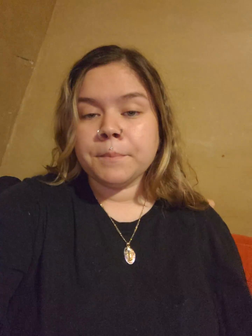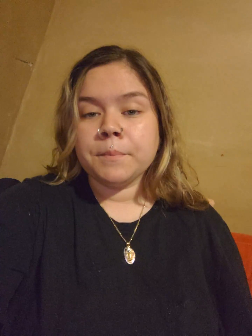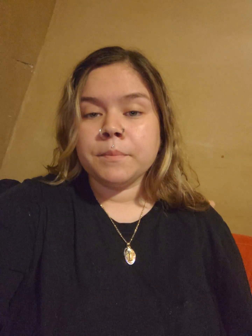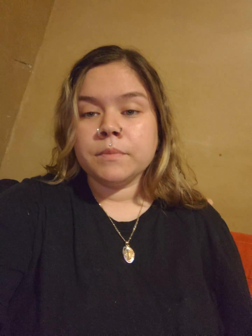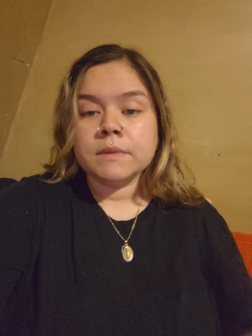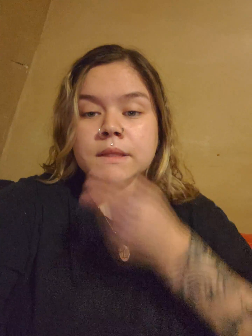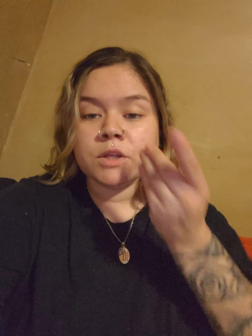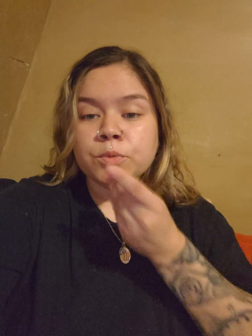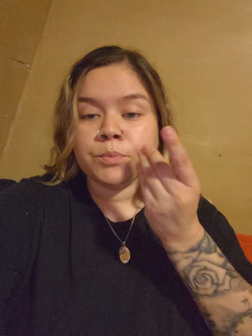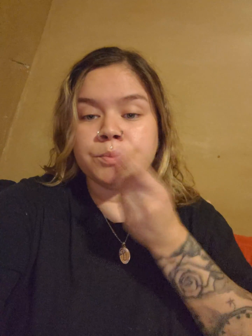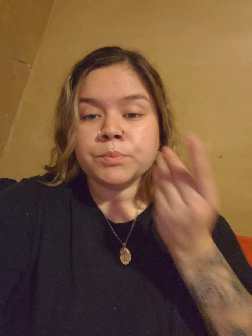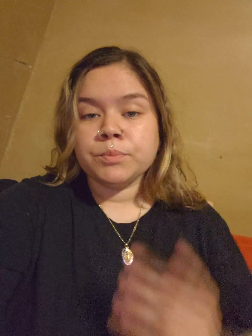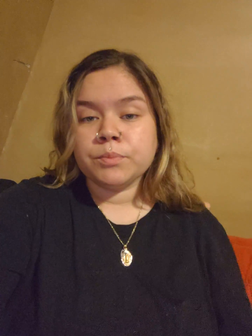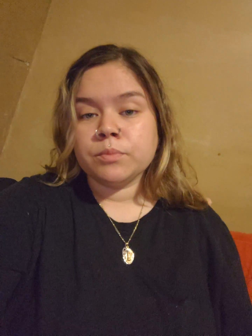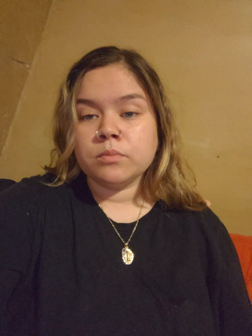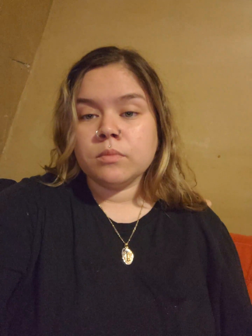dinner